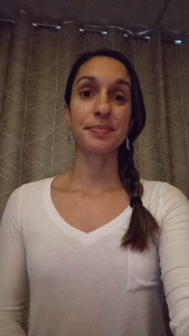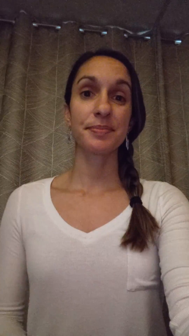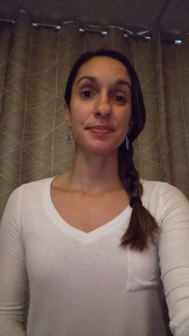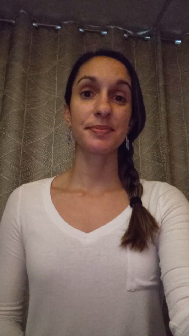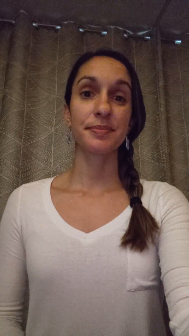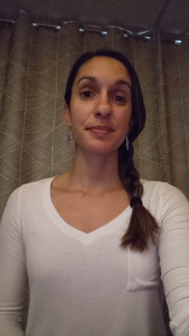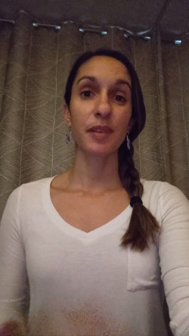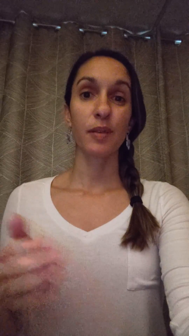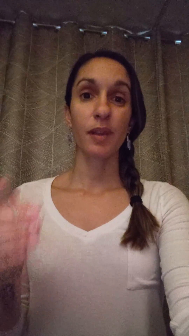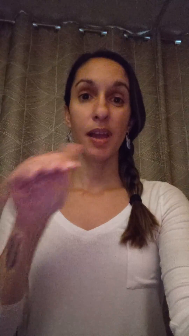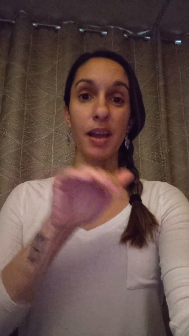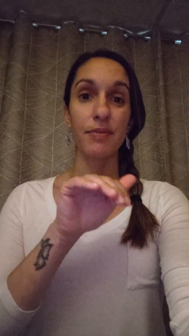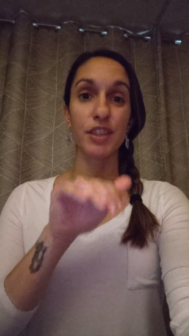cover